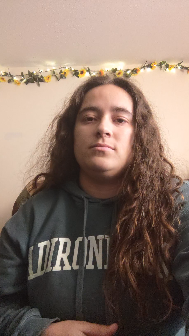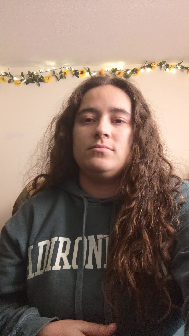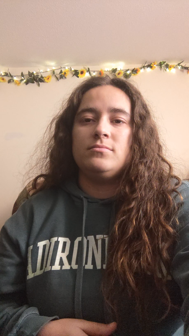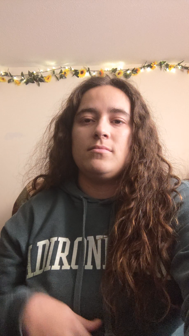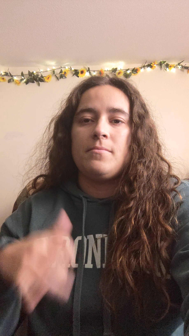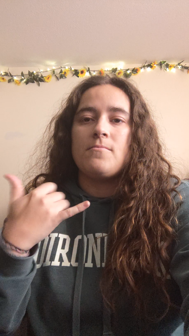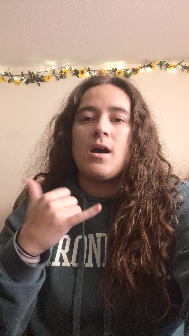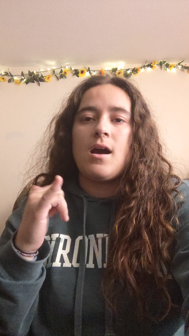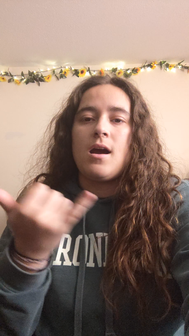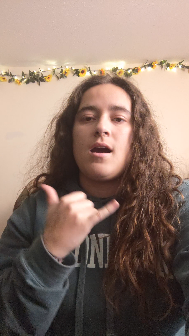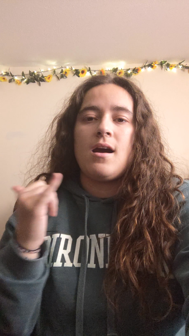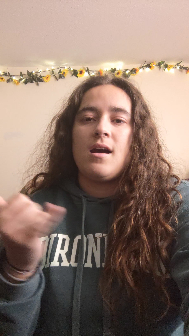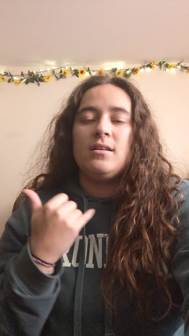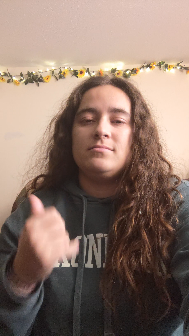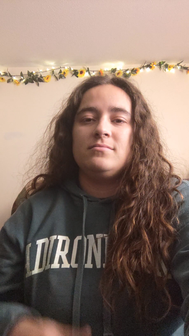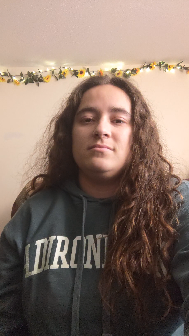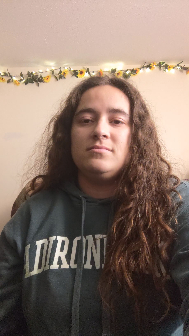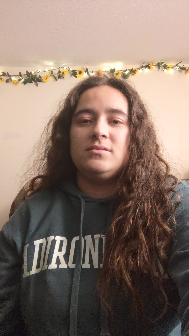play